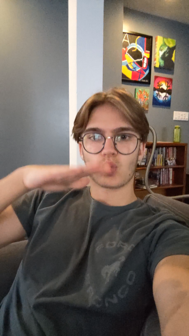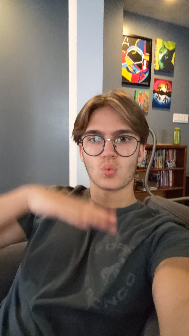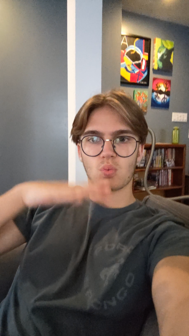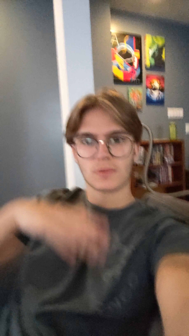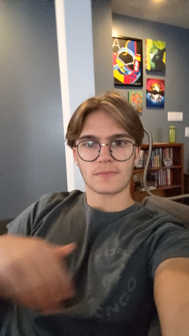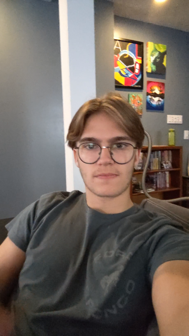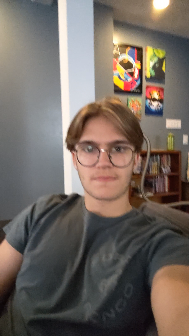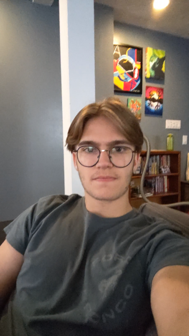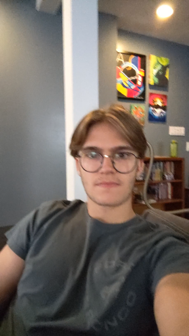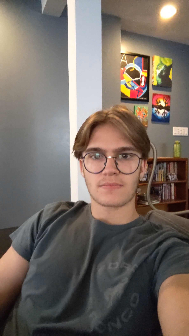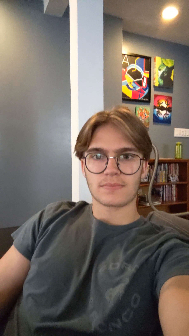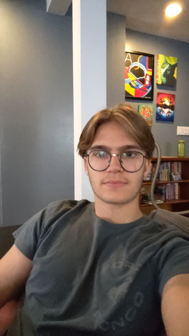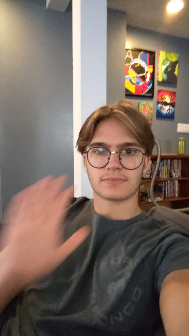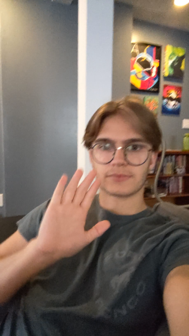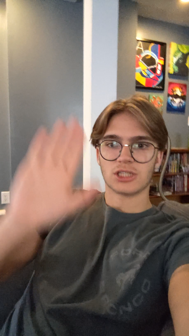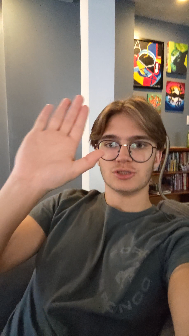push